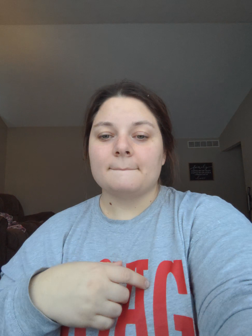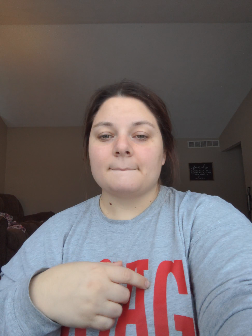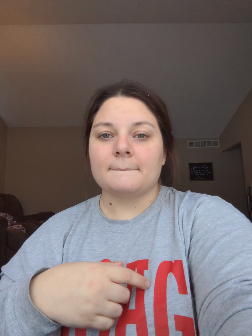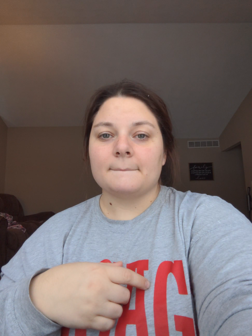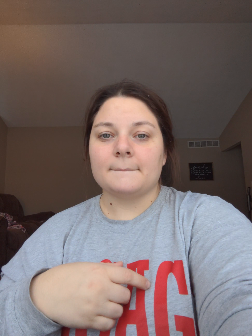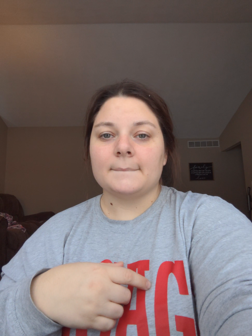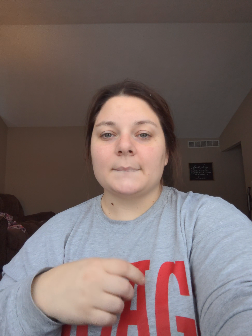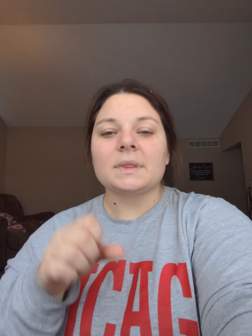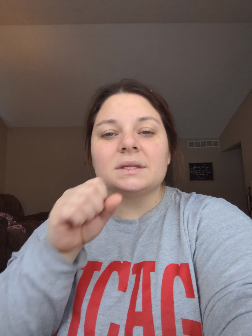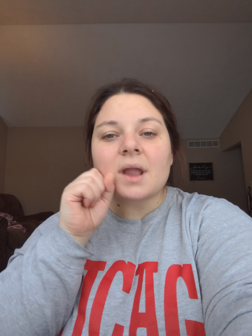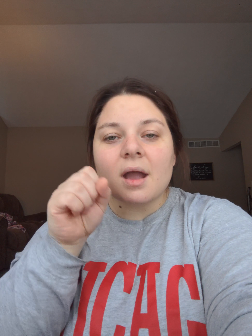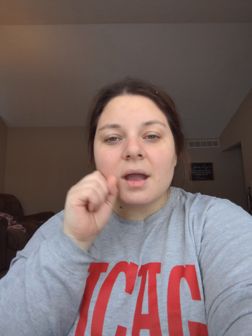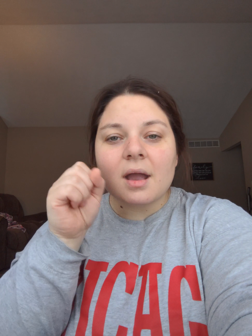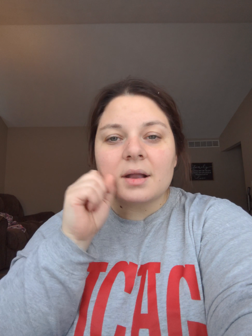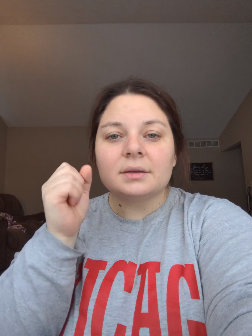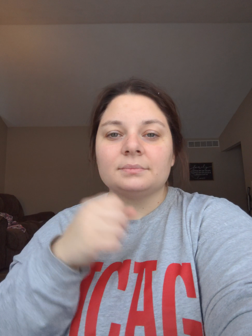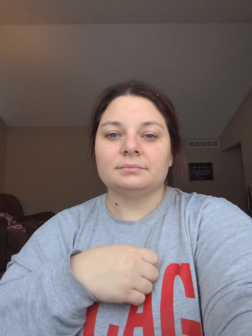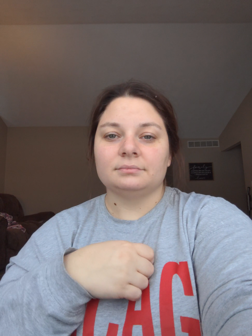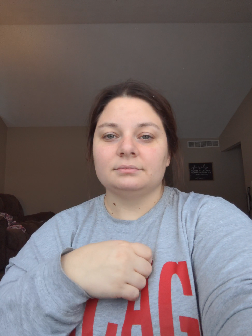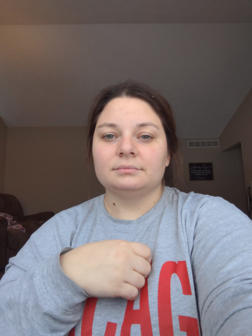snack